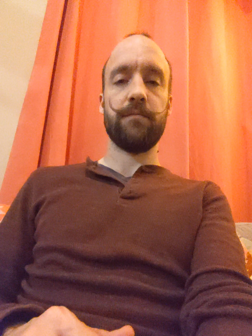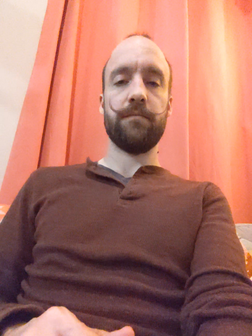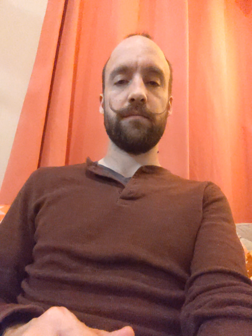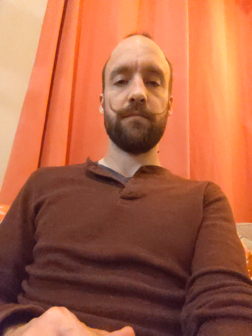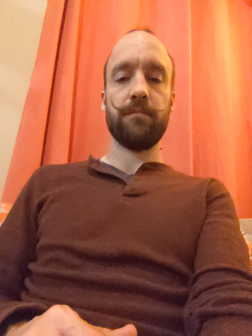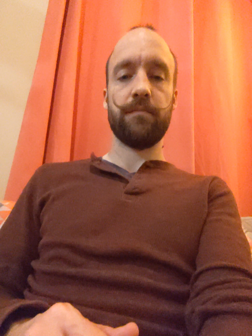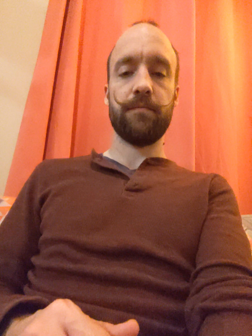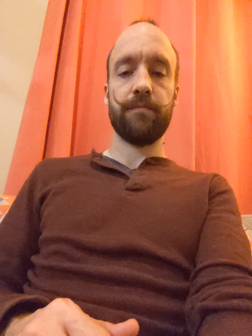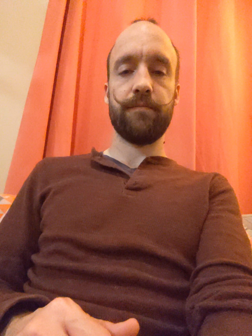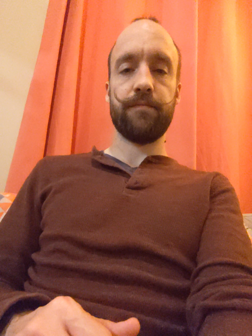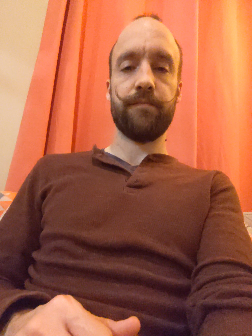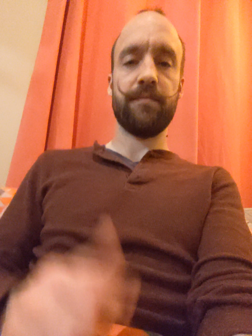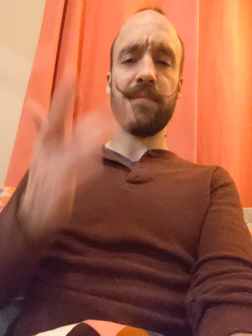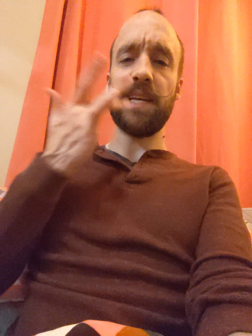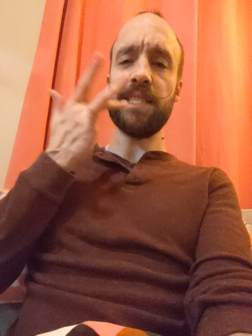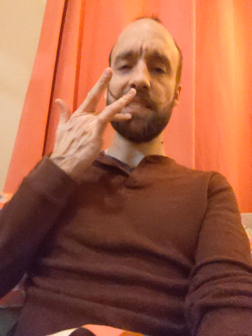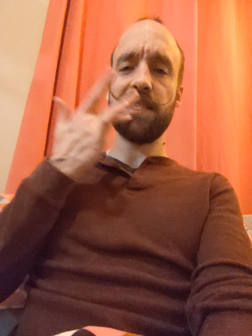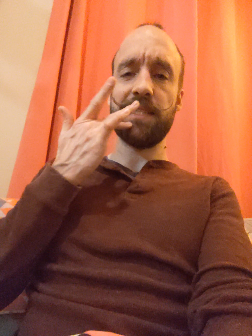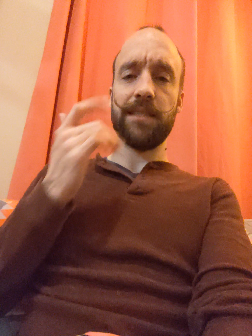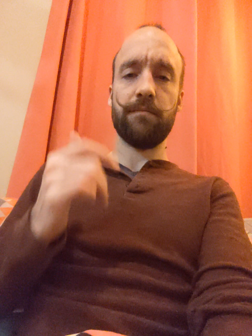taste